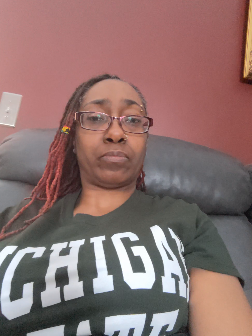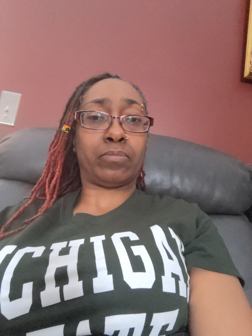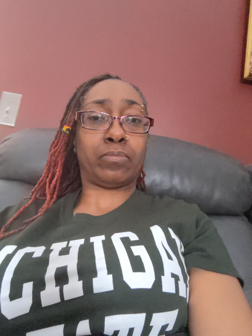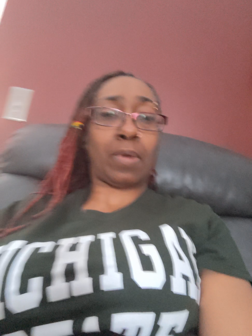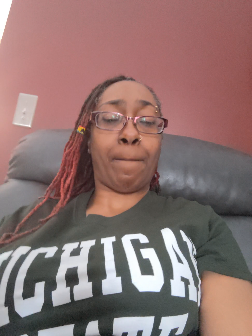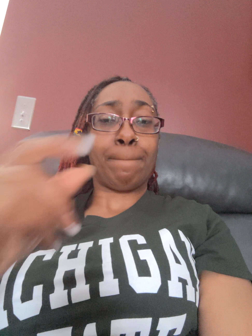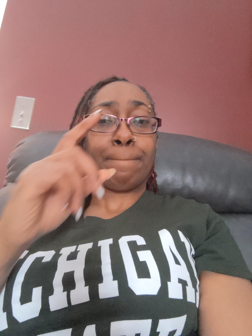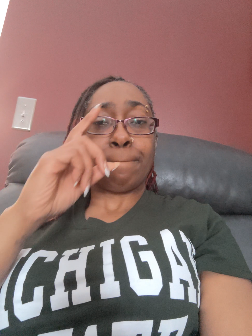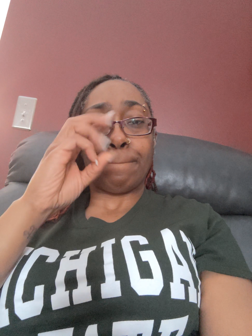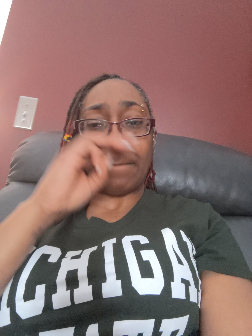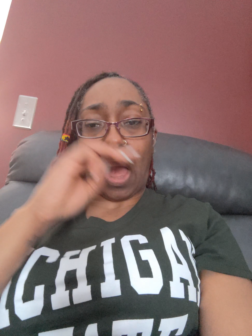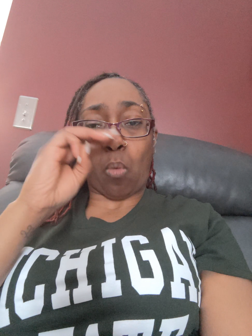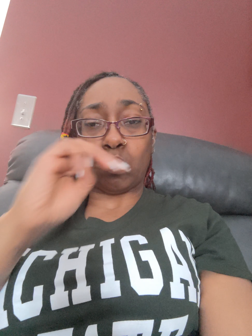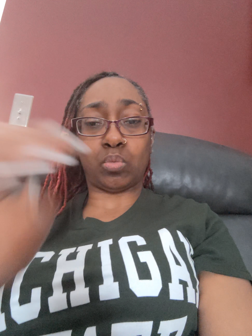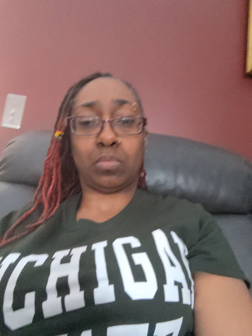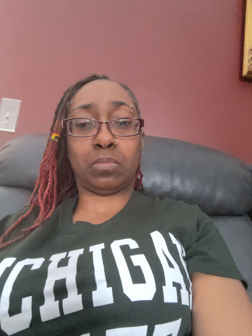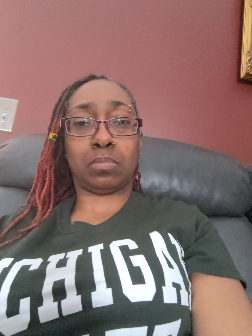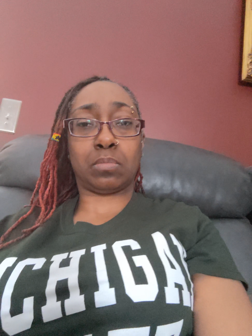mouse